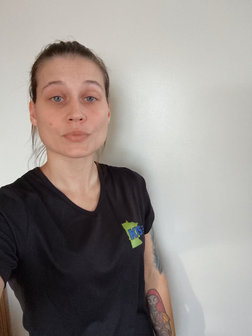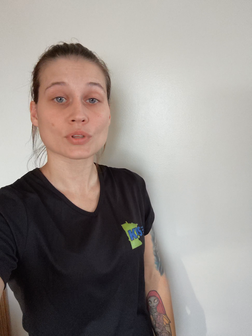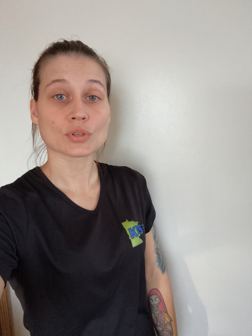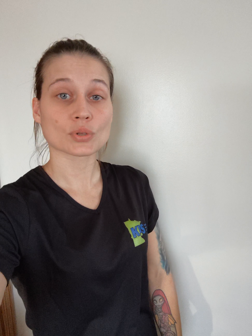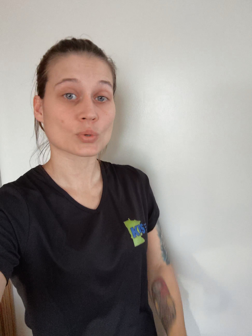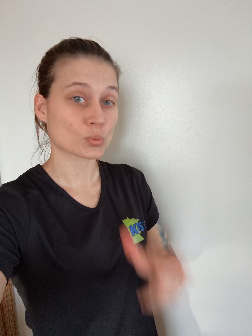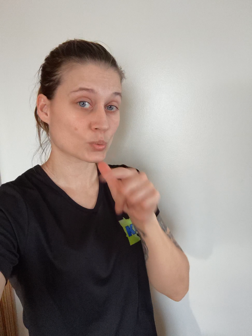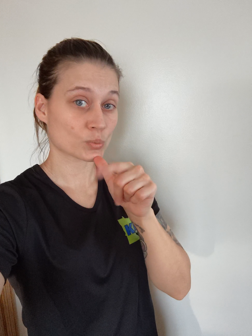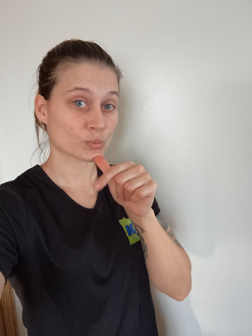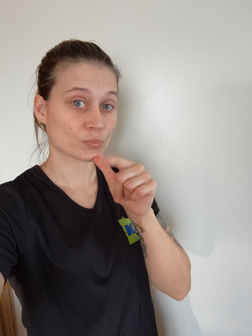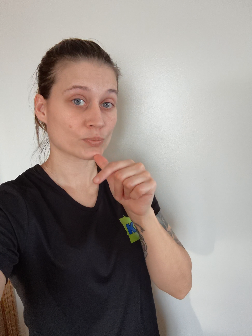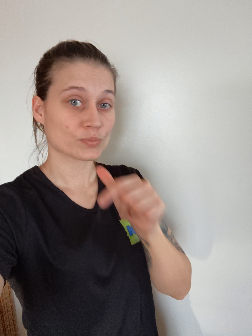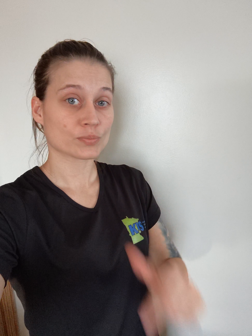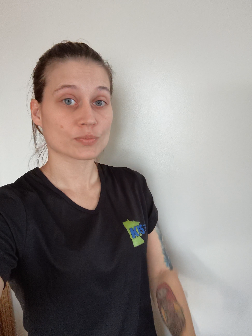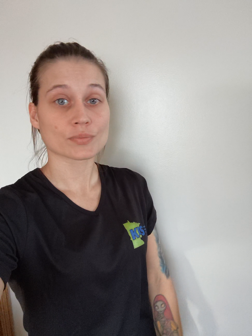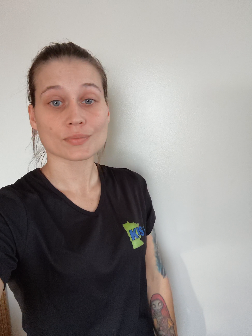who